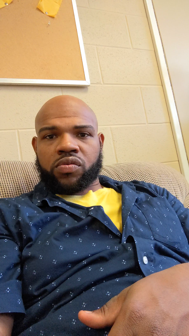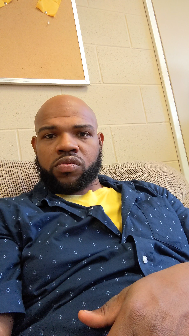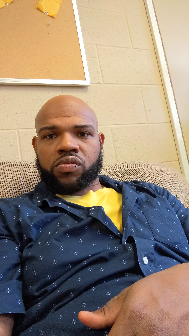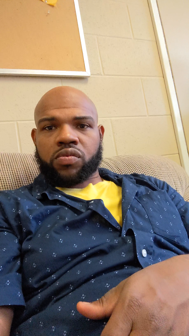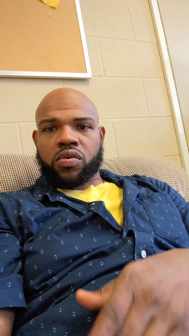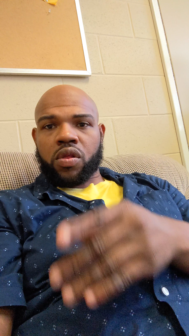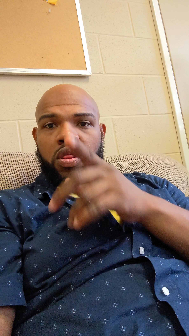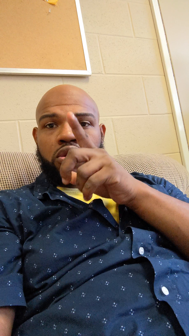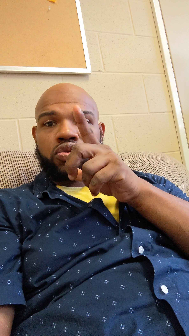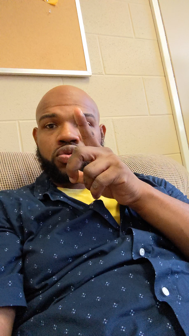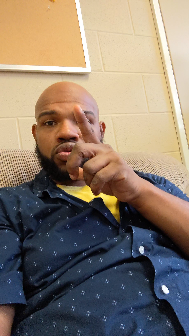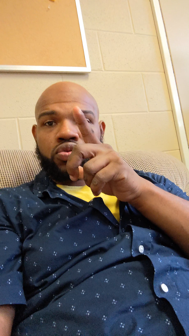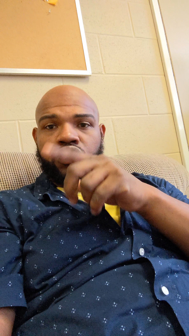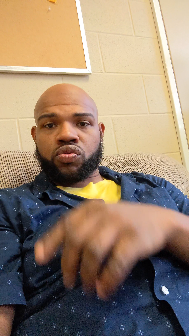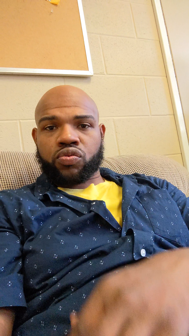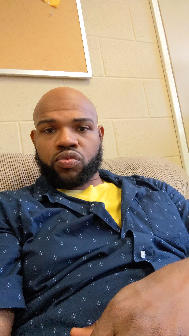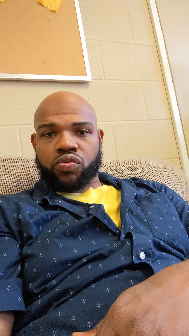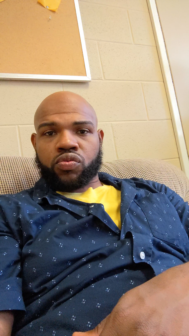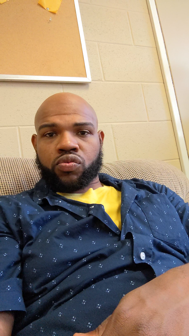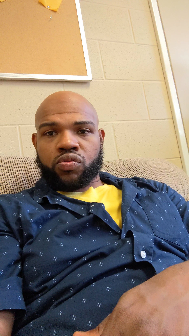lunch